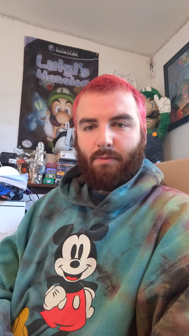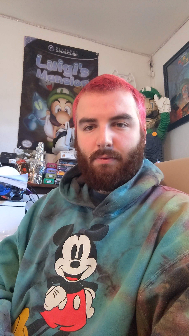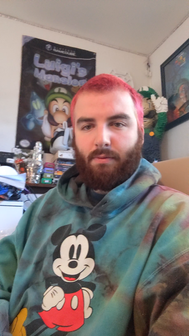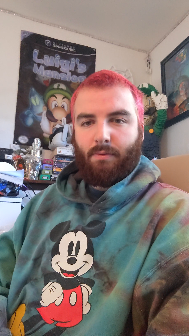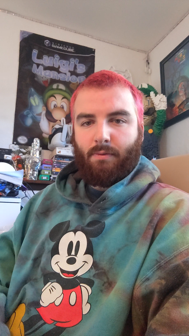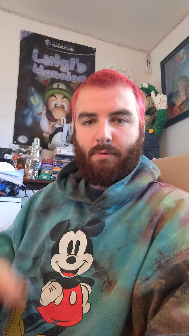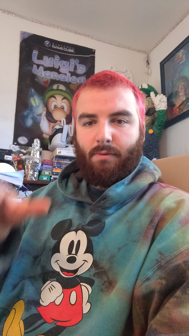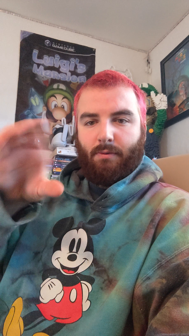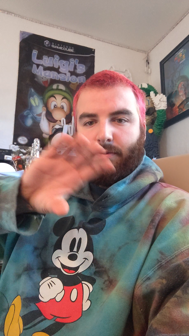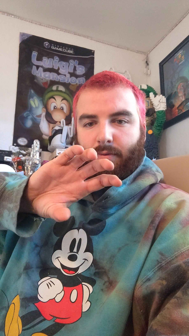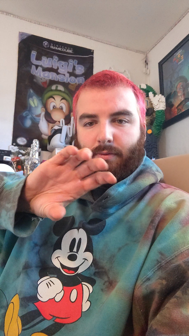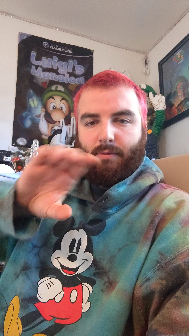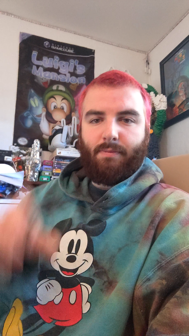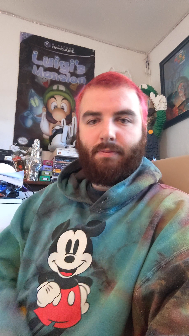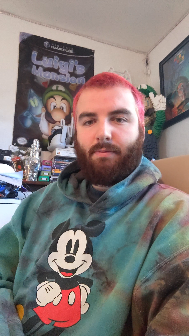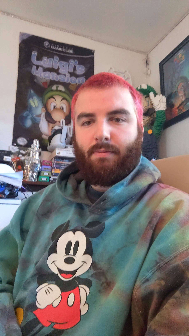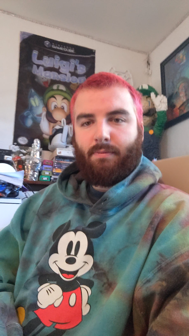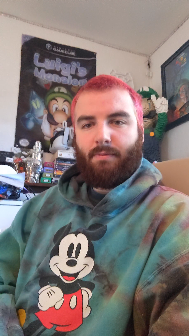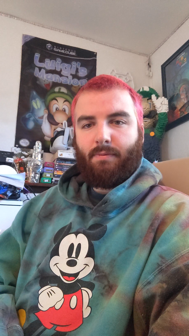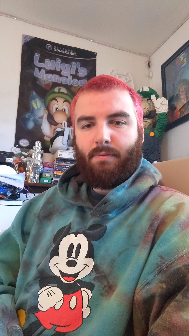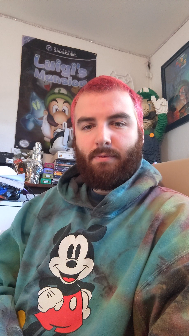pour